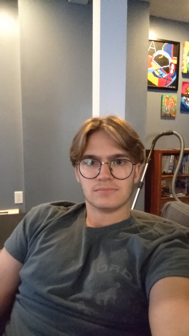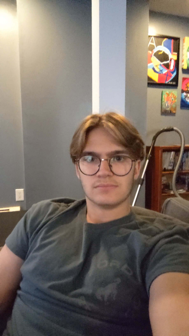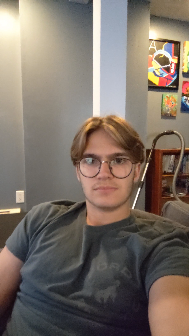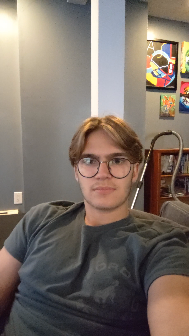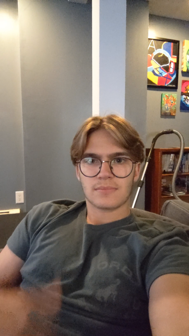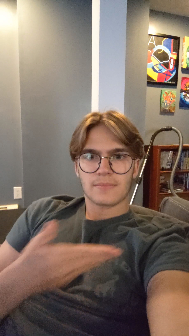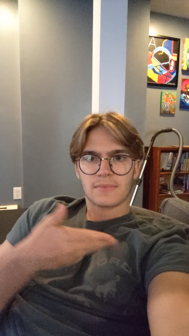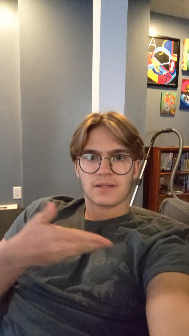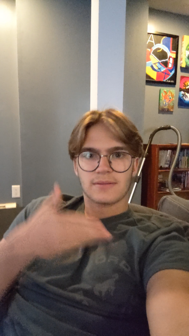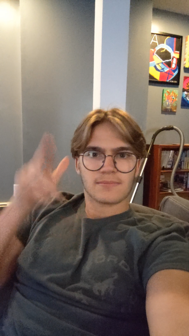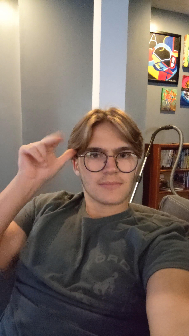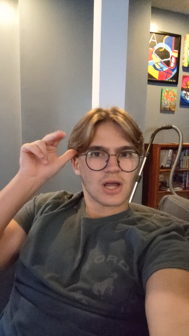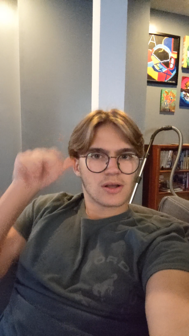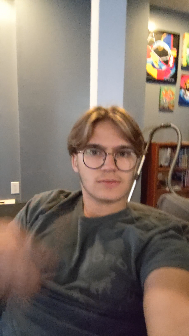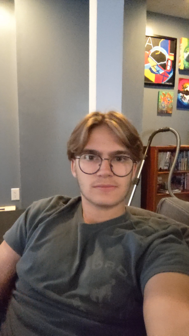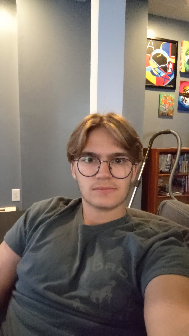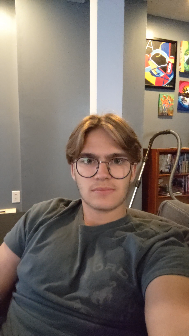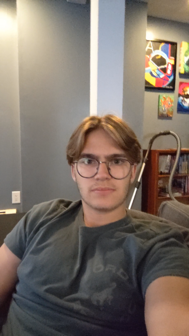pony